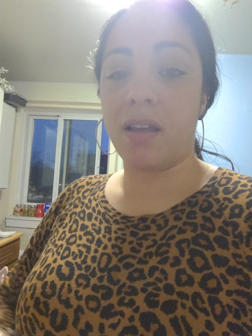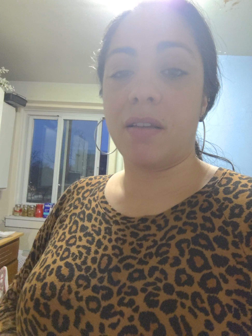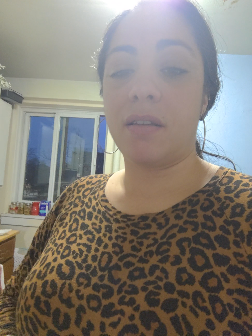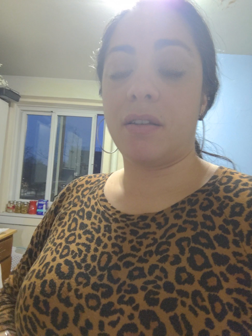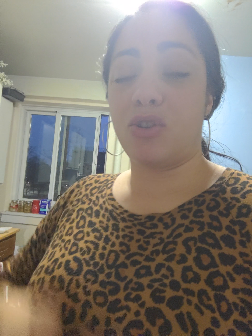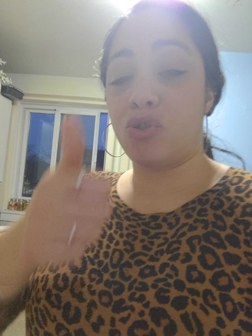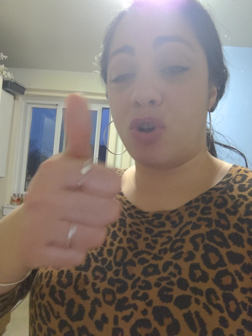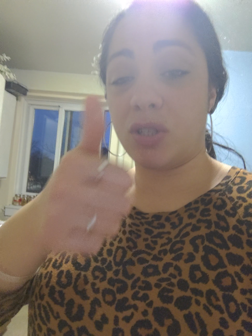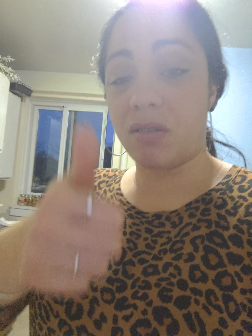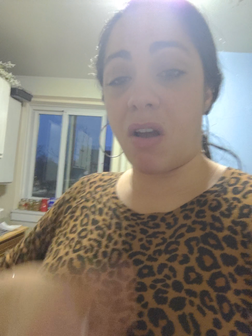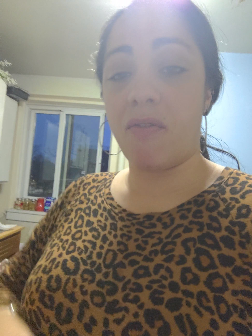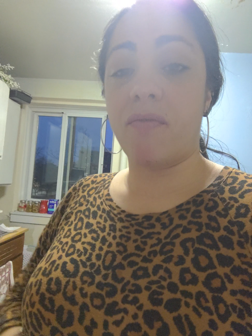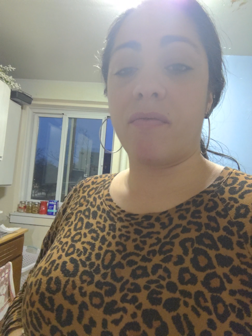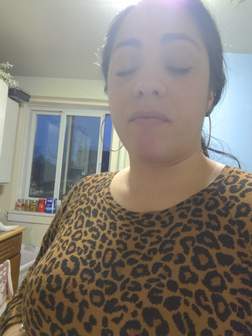yourself